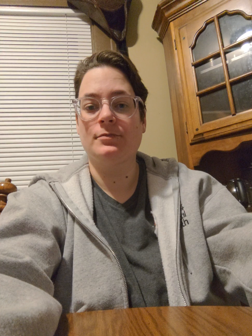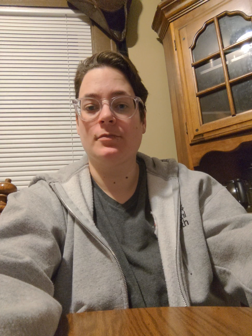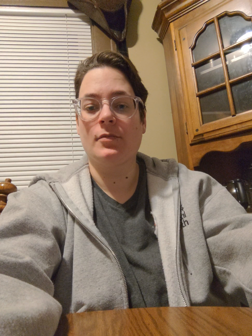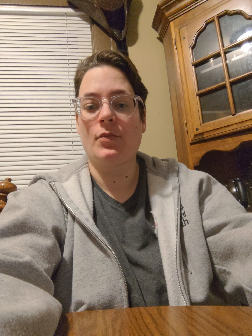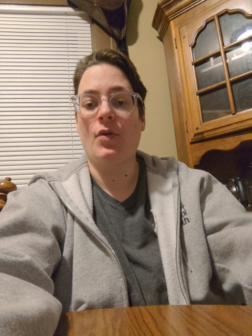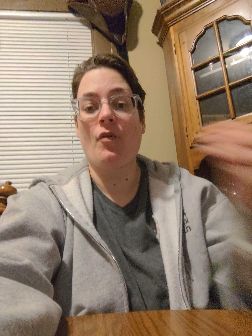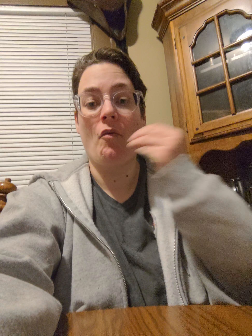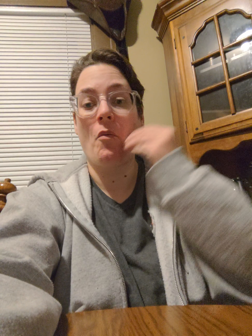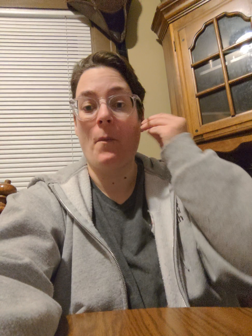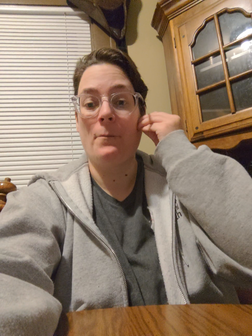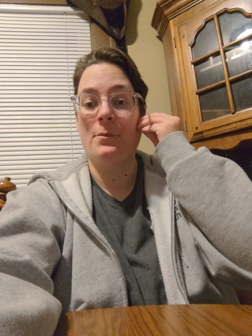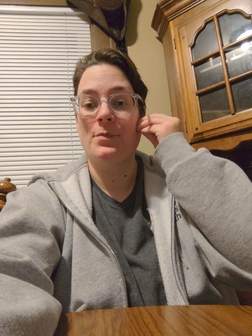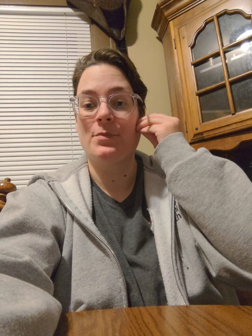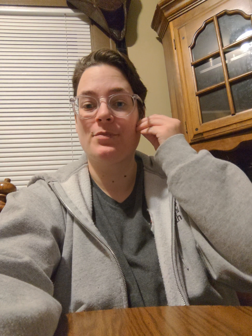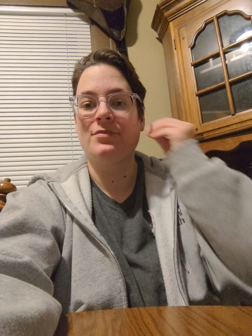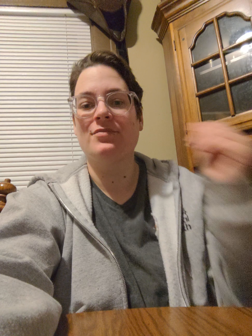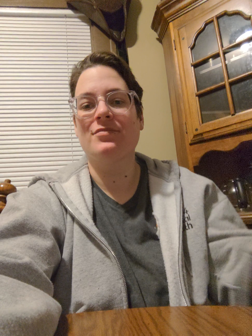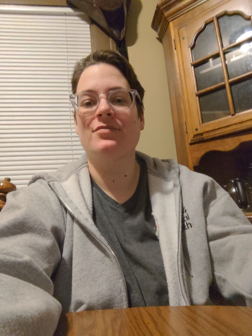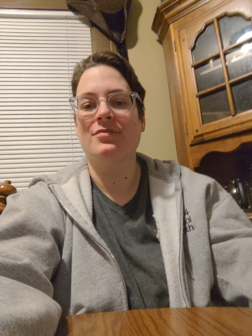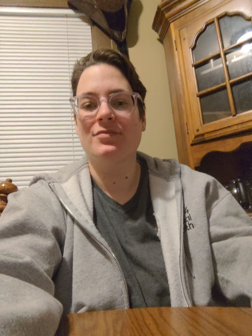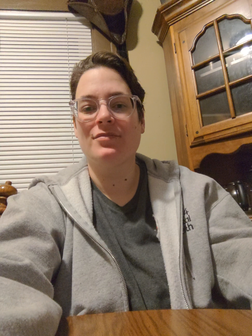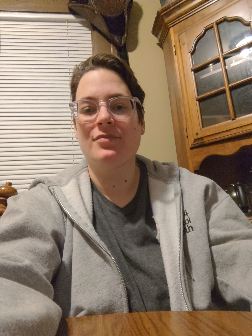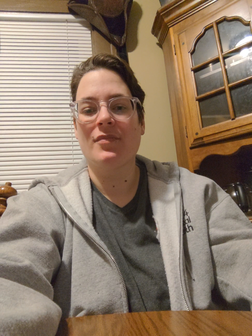home